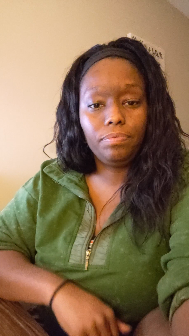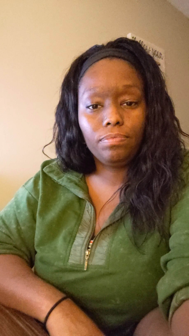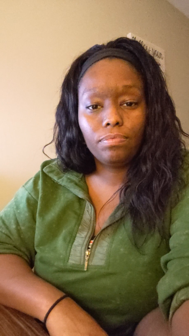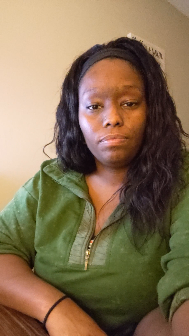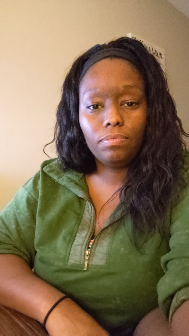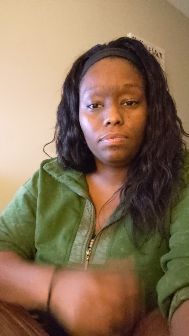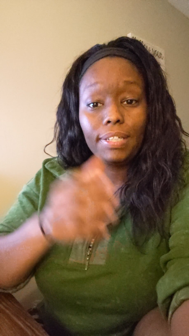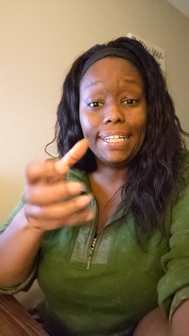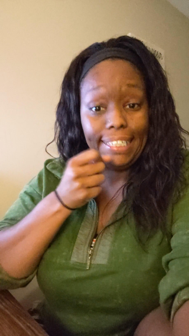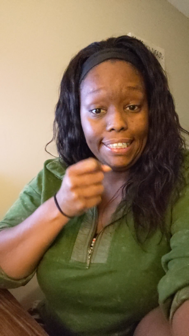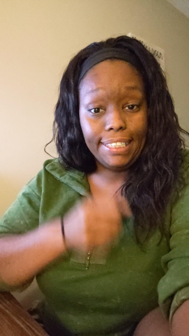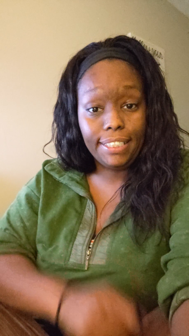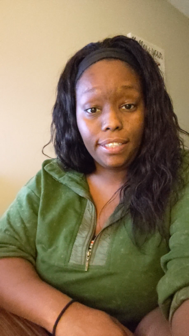get